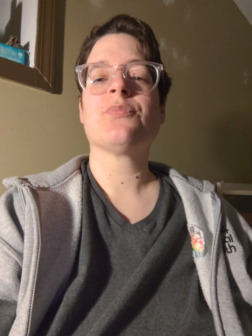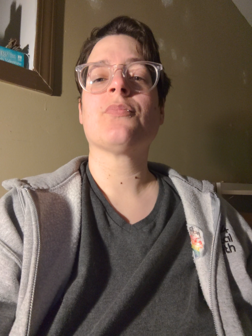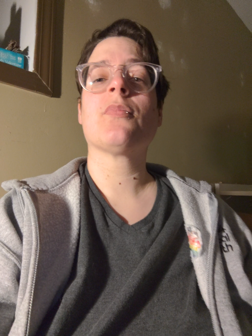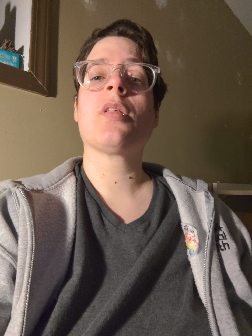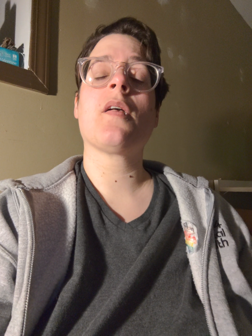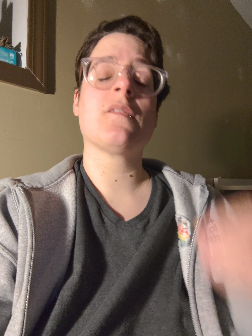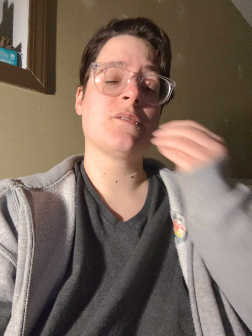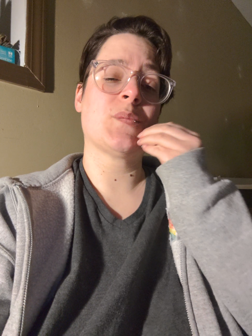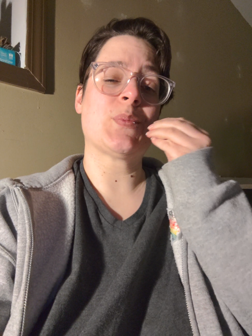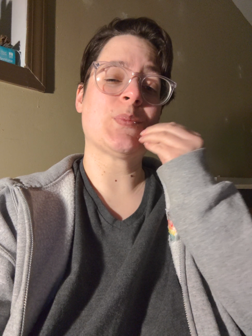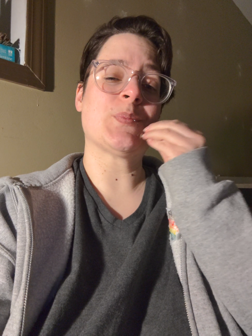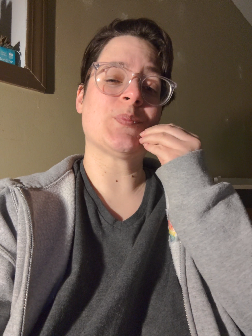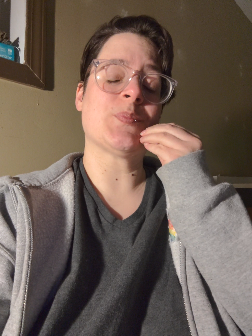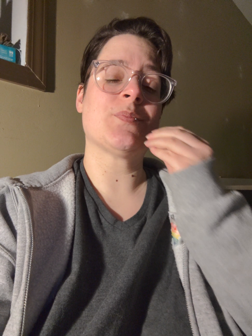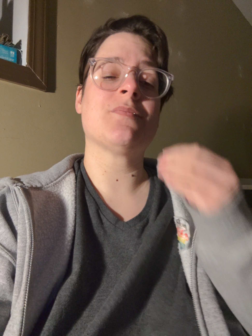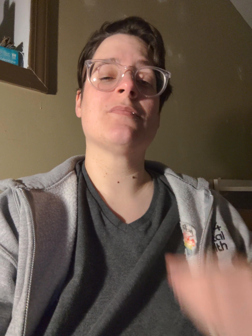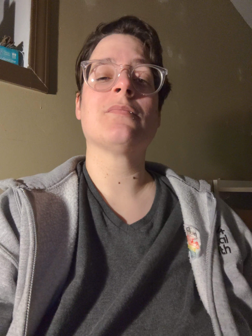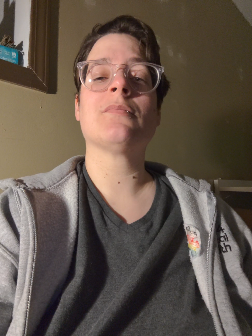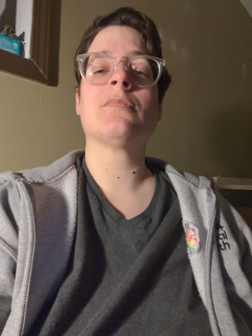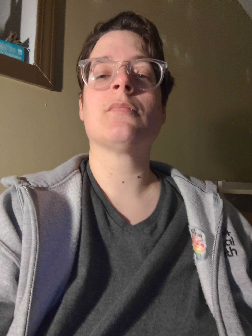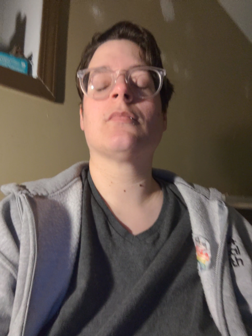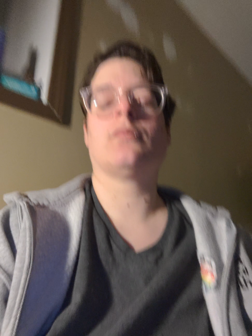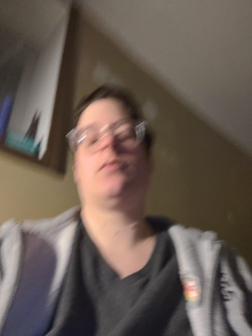food